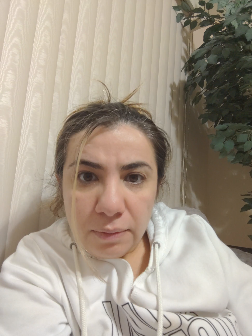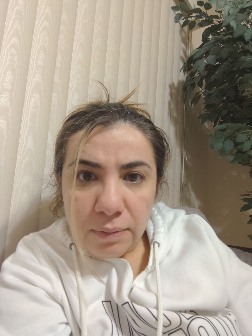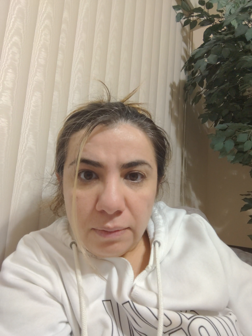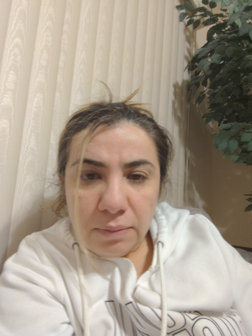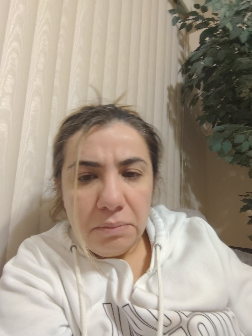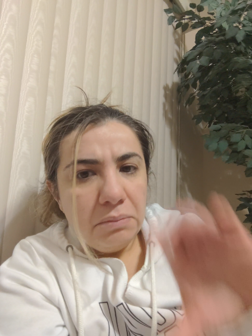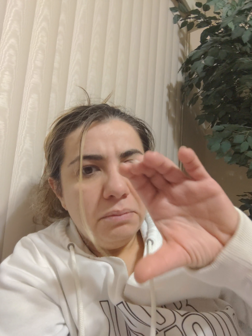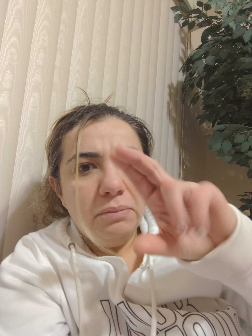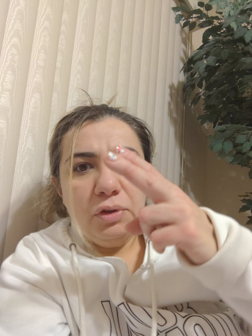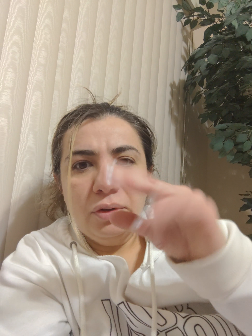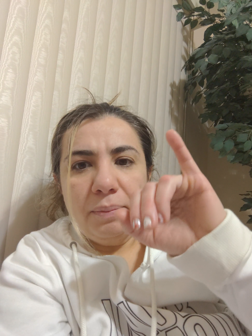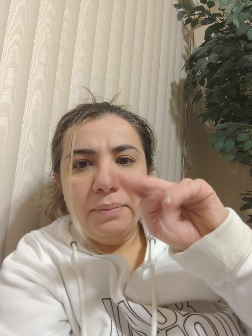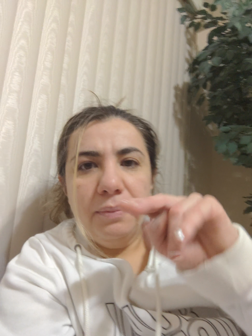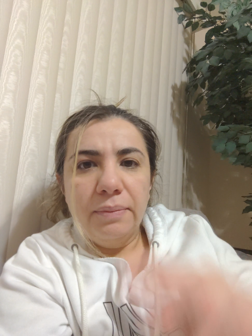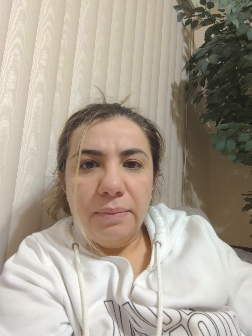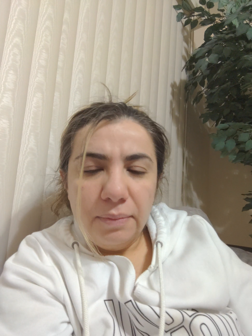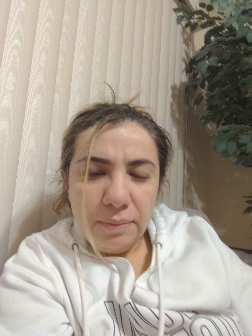chin